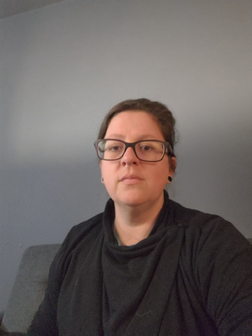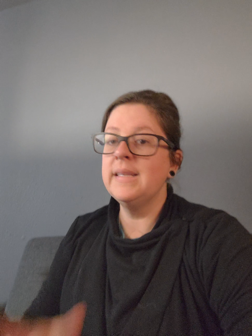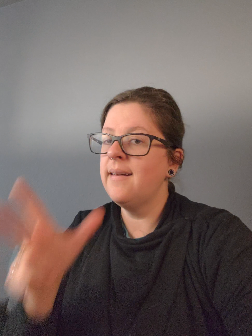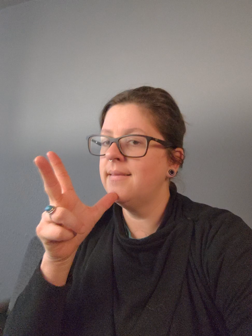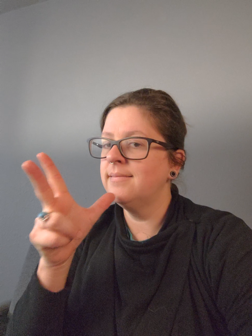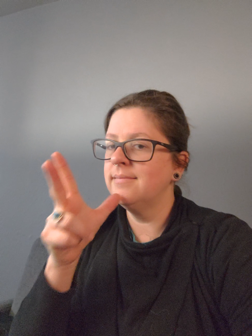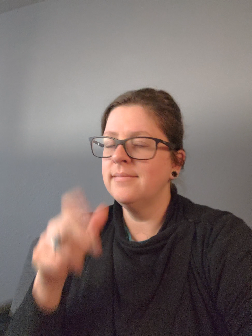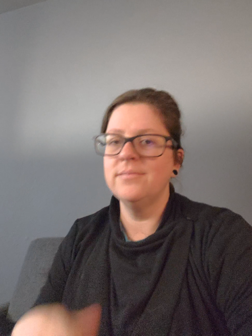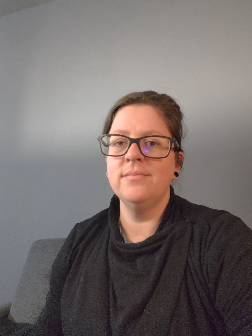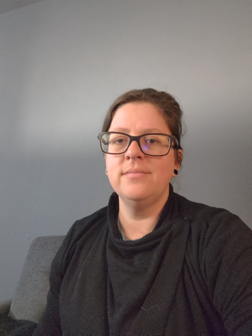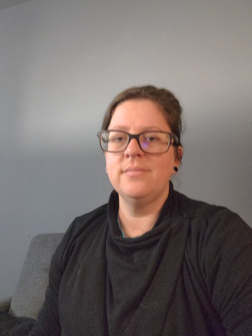hen